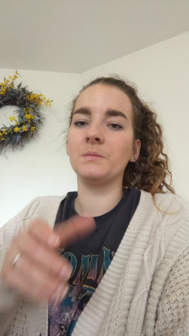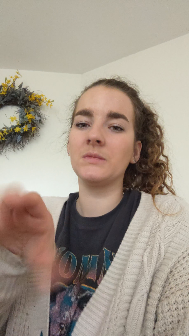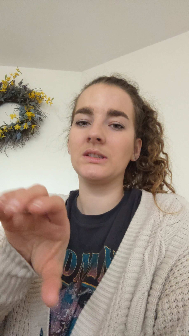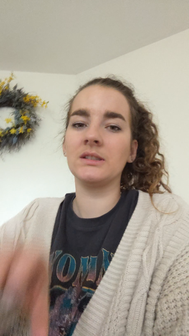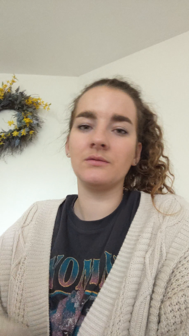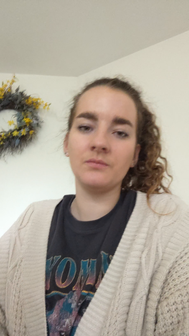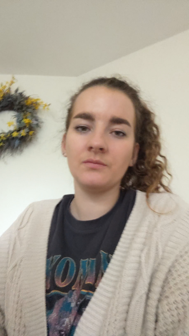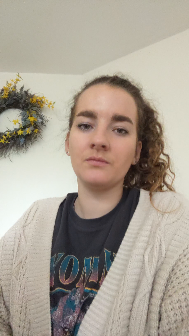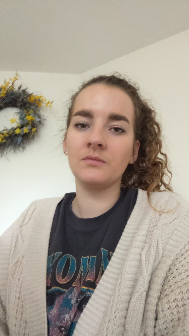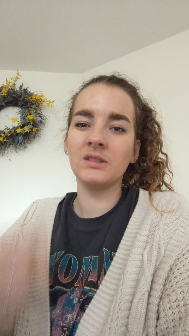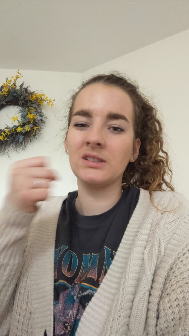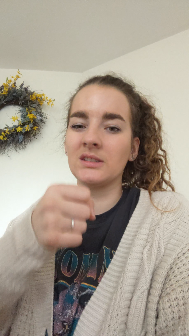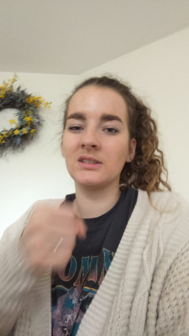hit